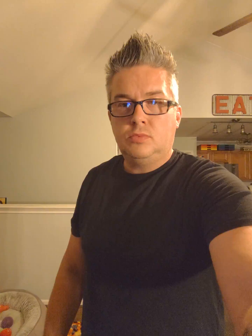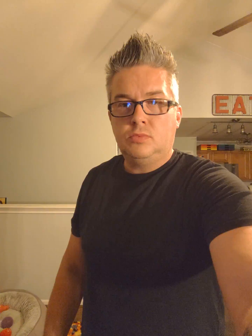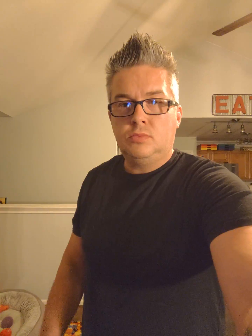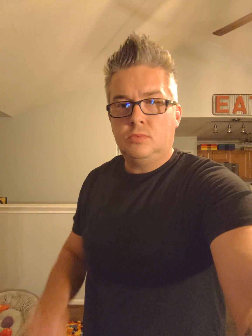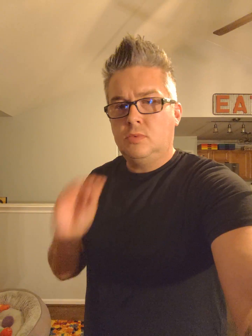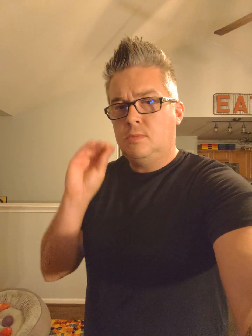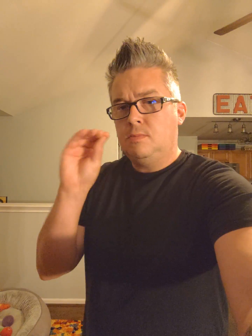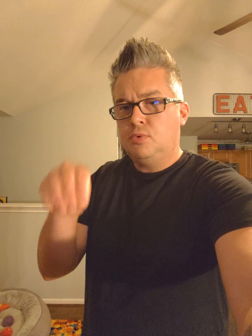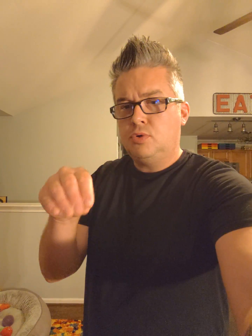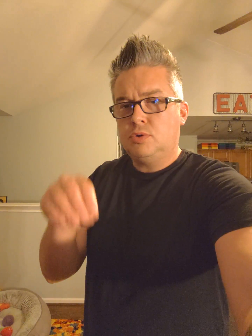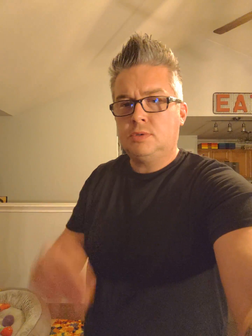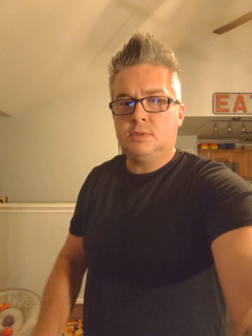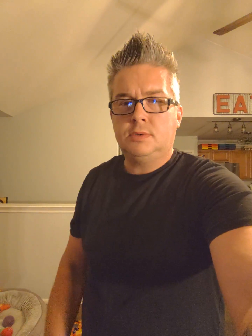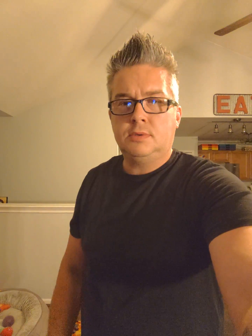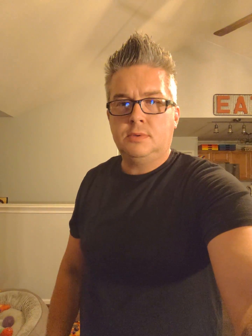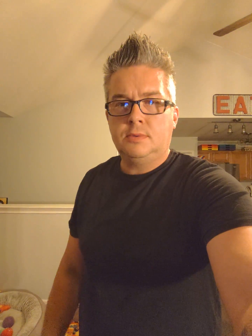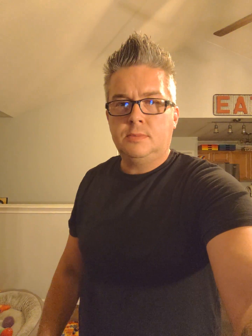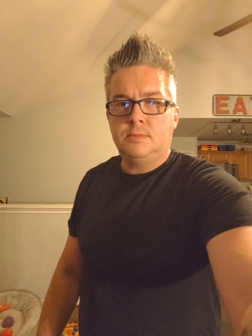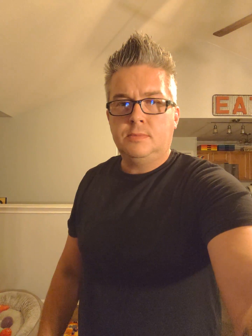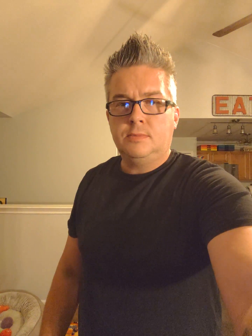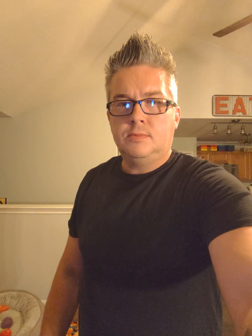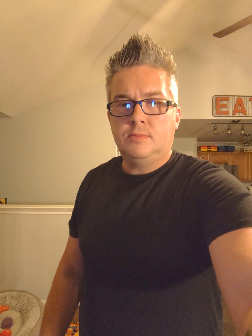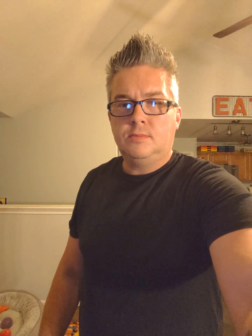put